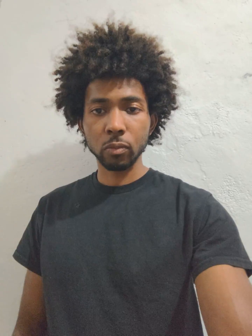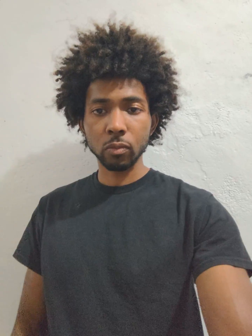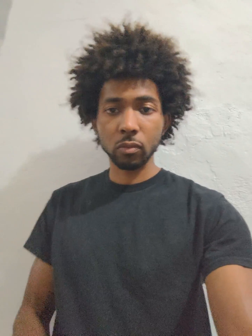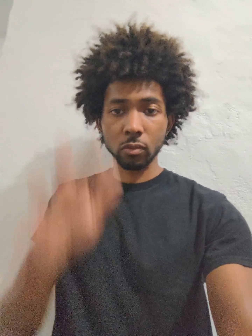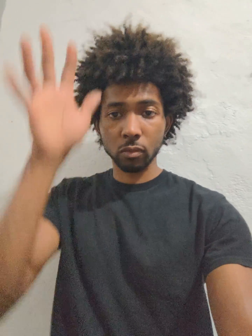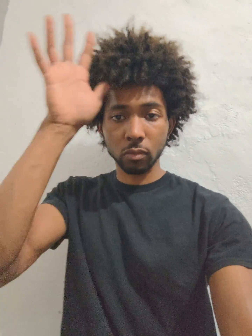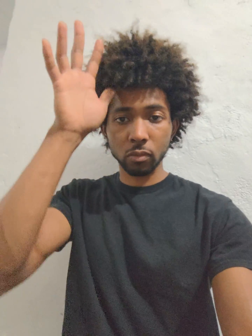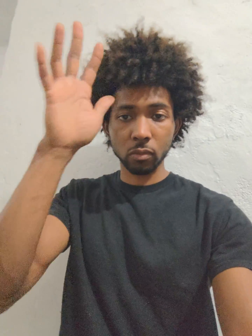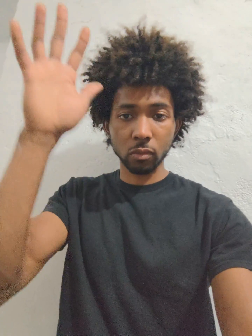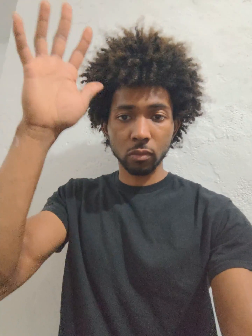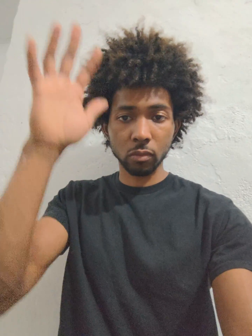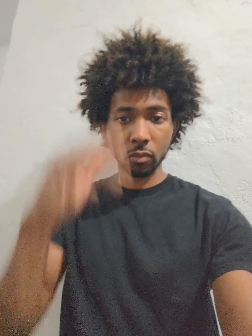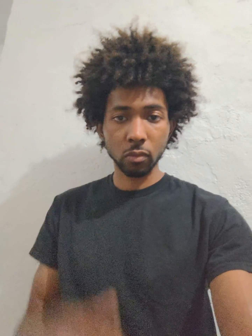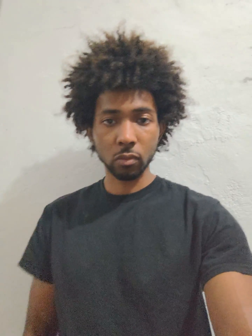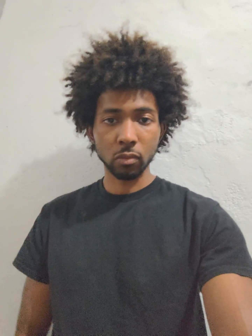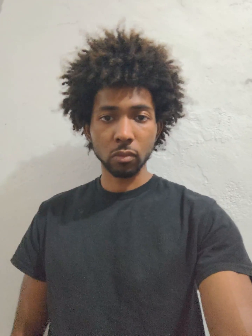deer